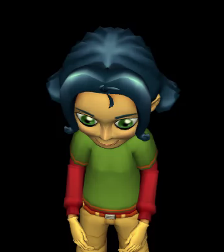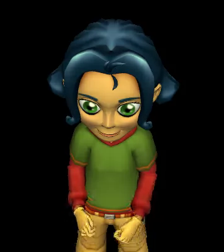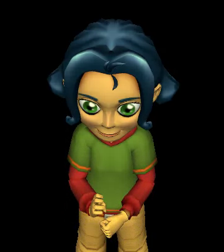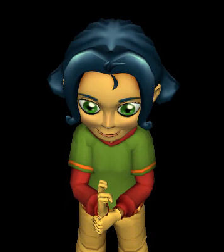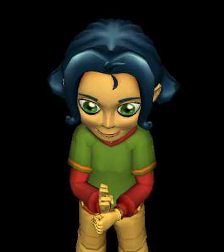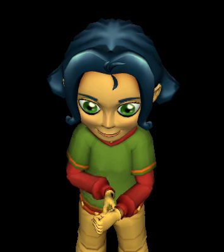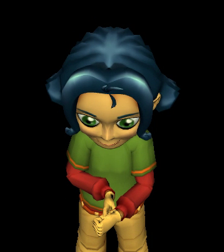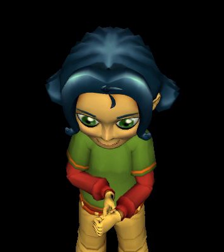صعب